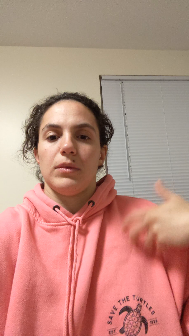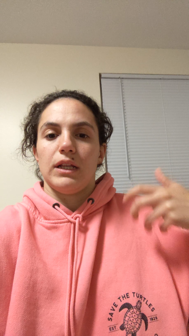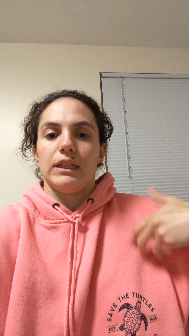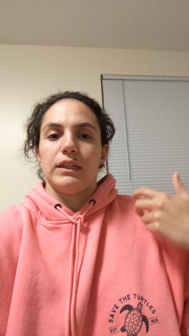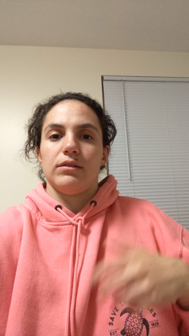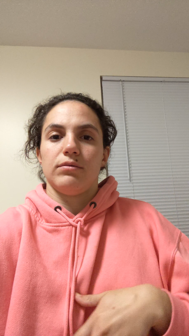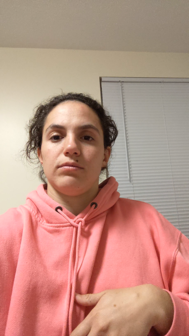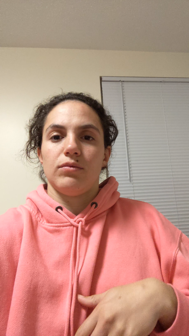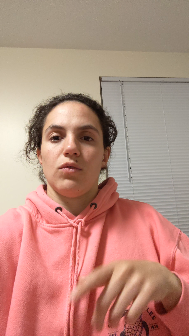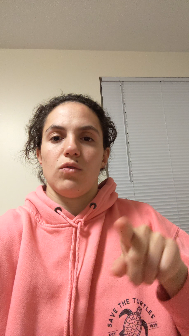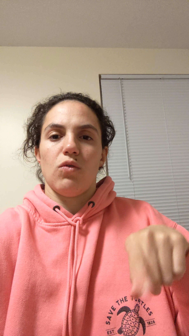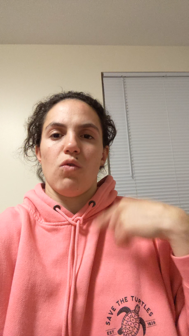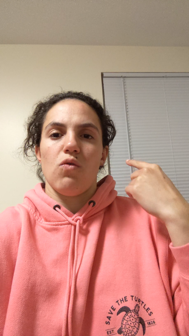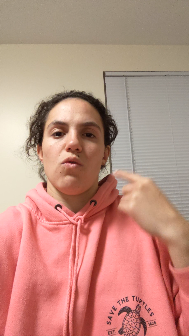long